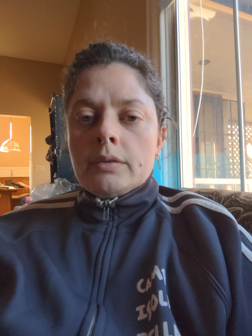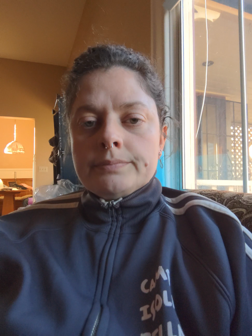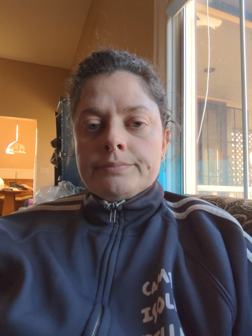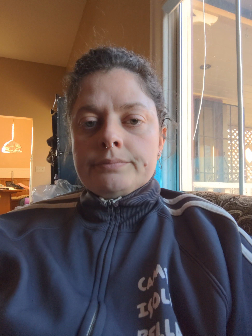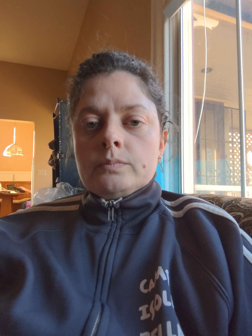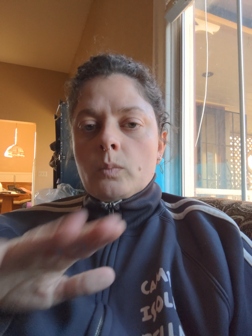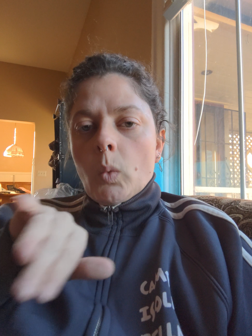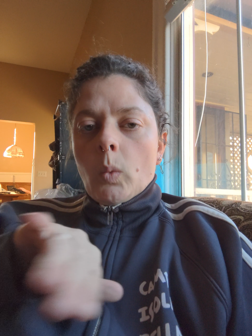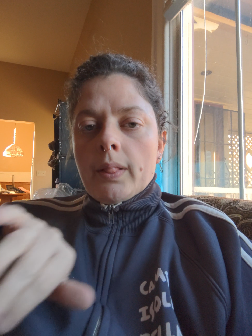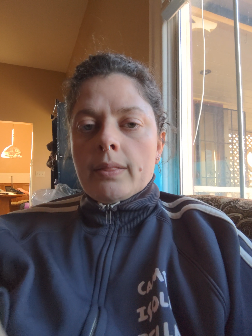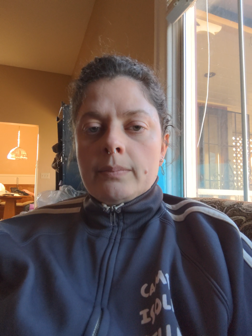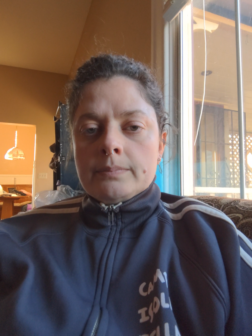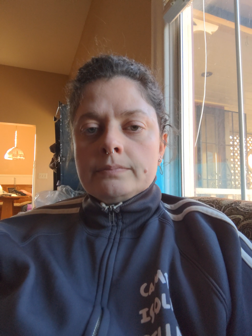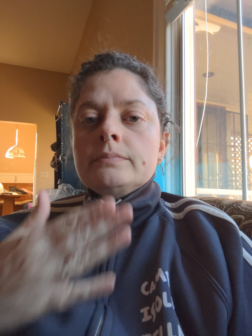pool